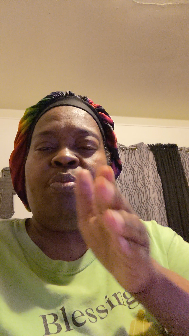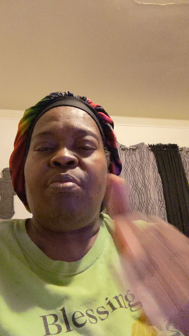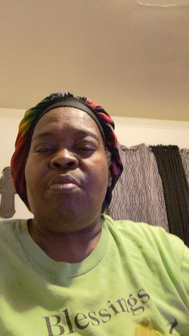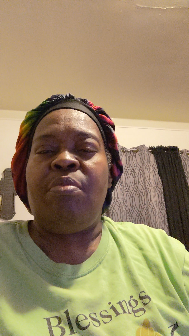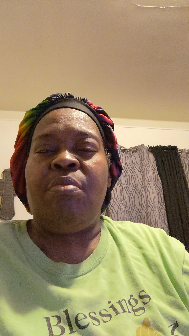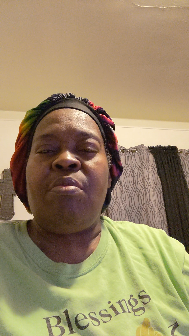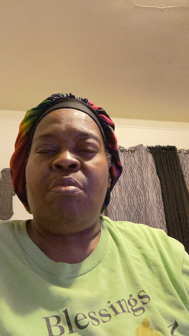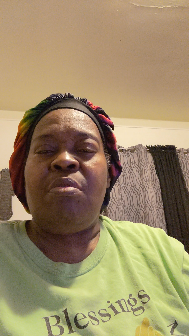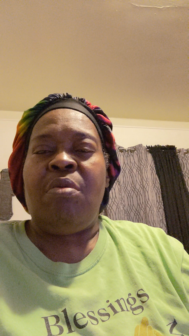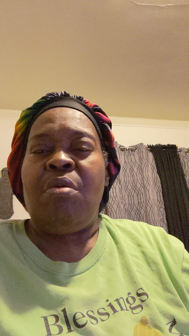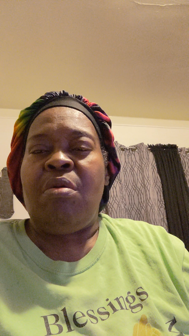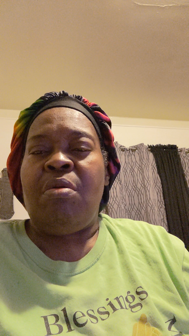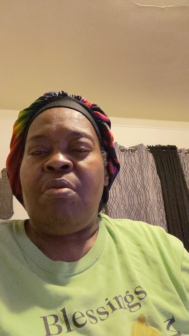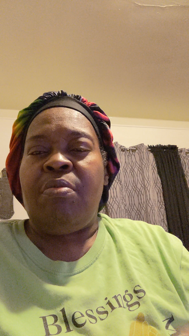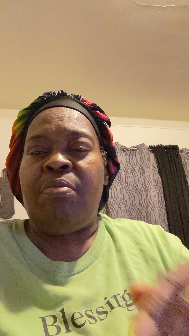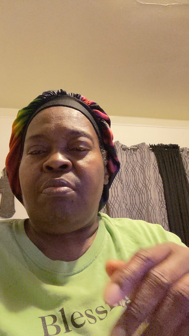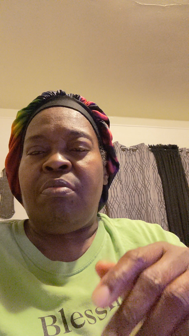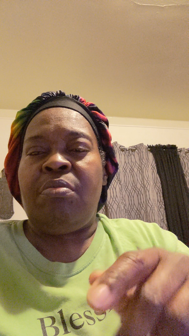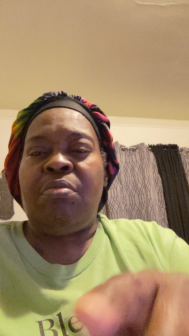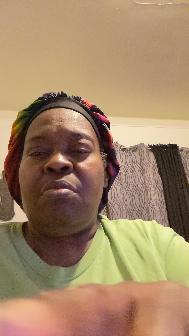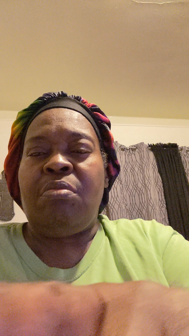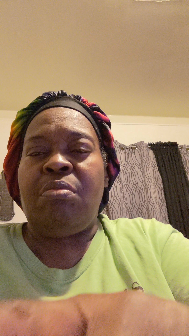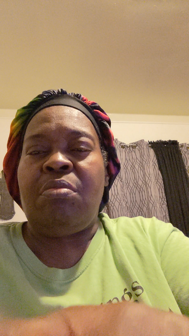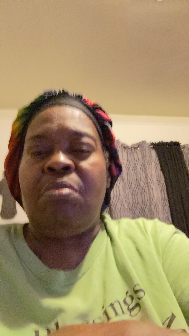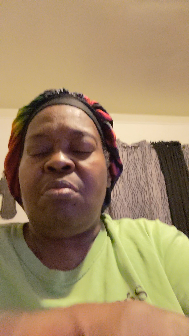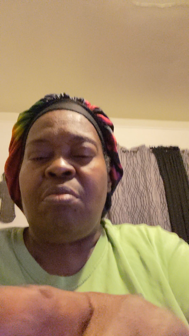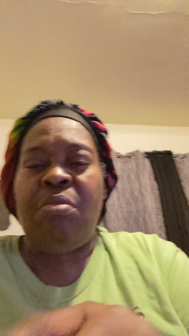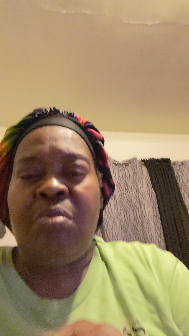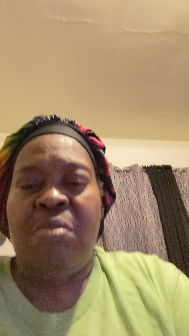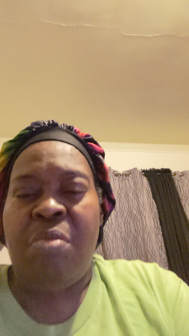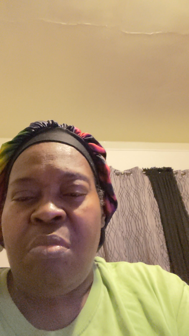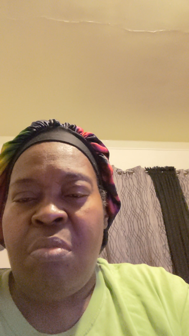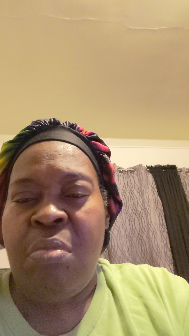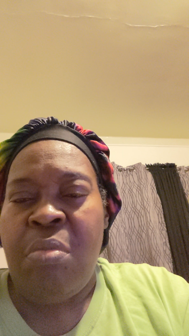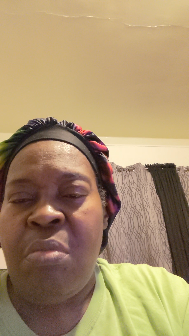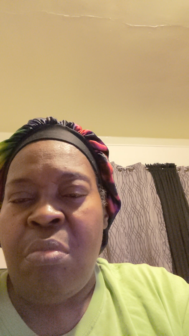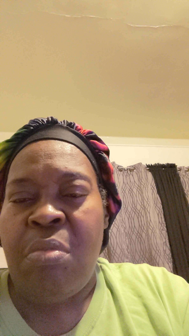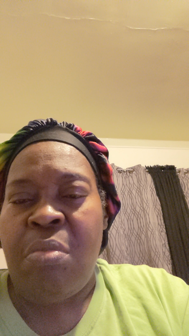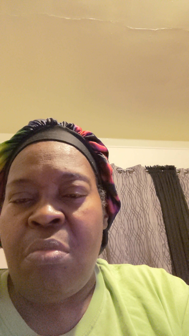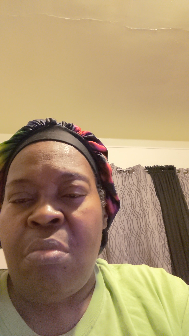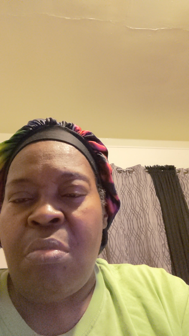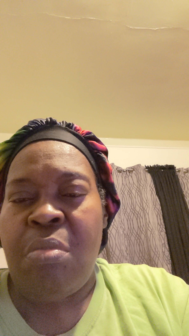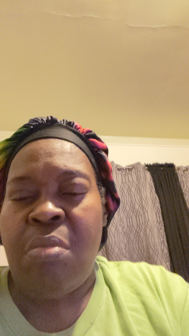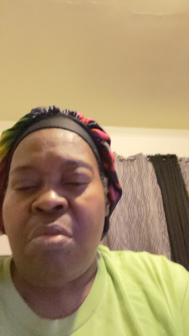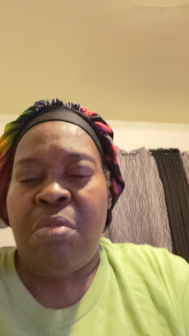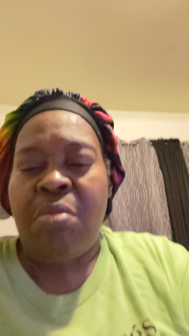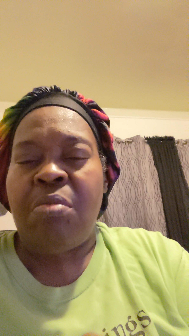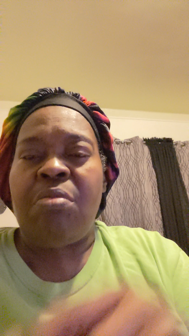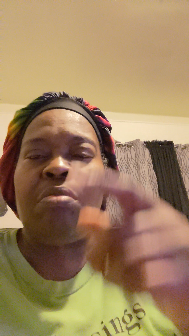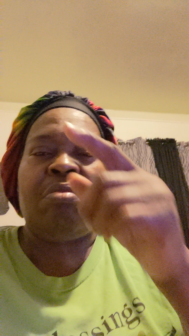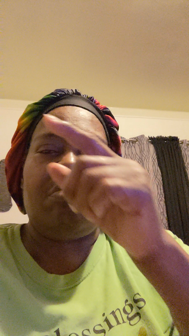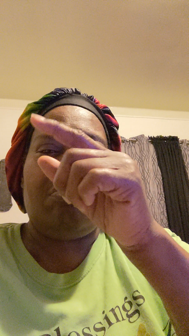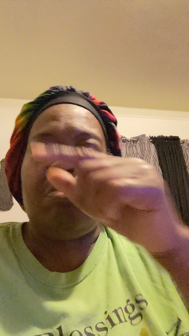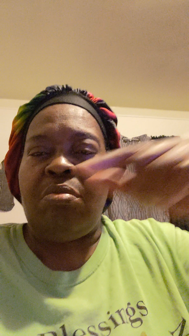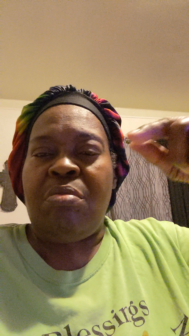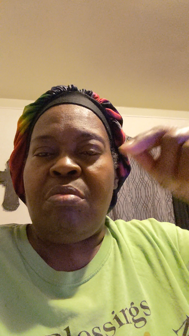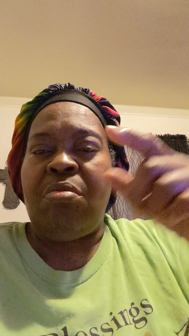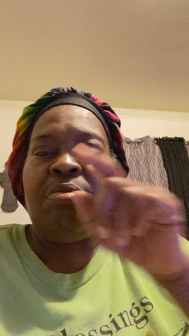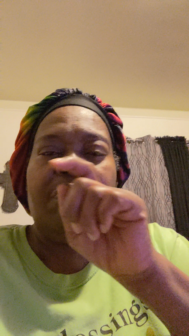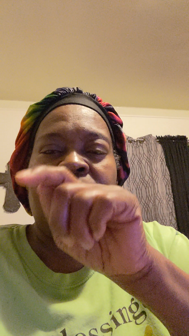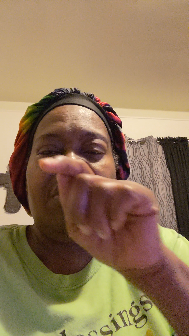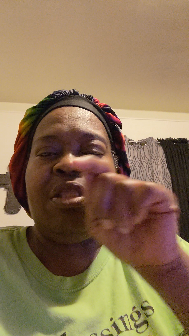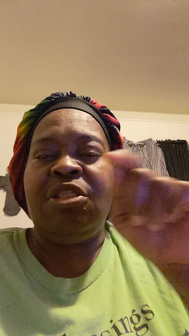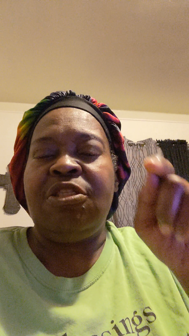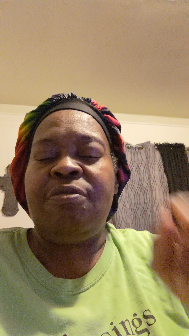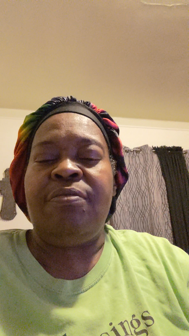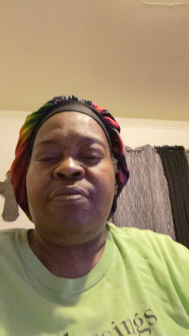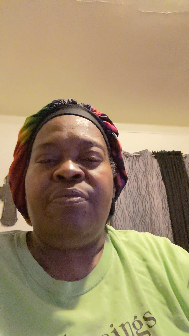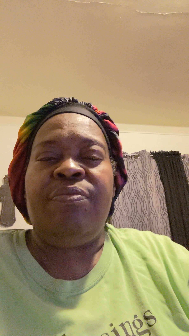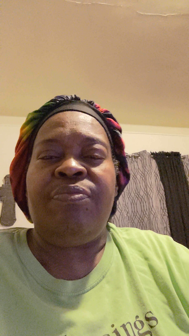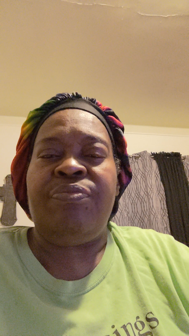peas